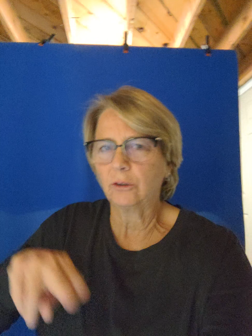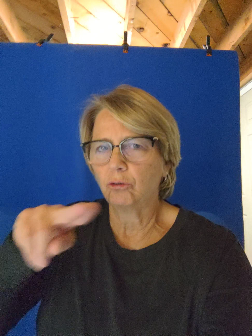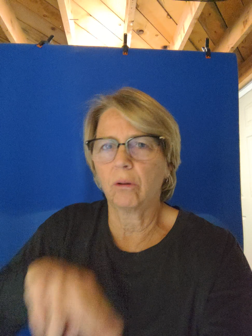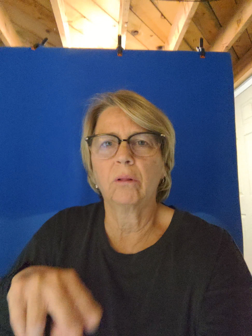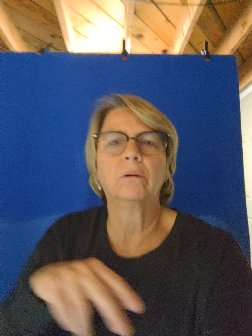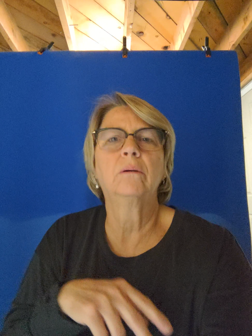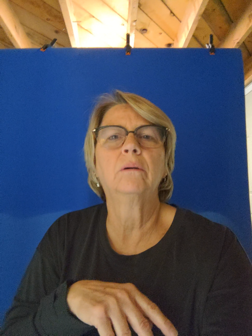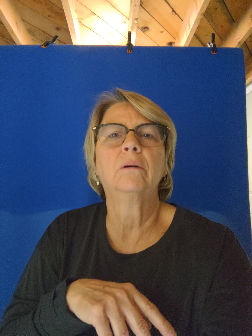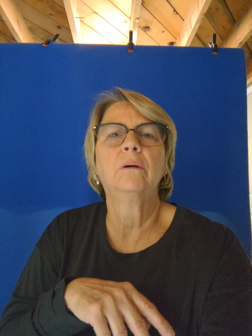puzzle